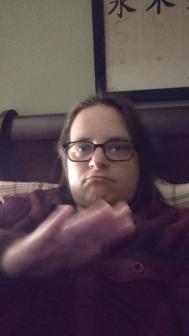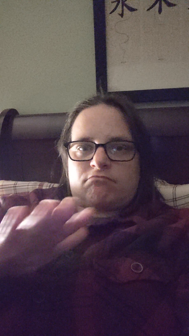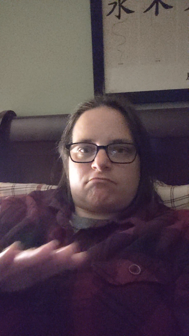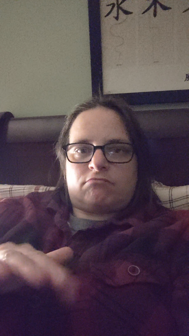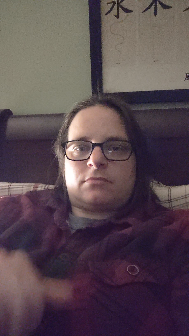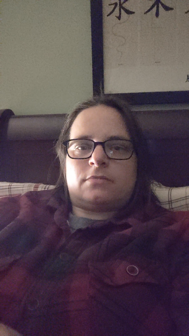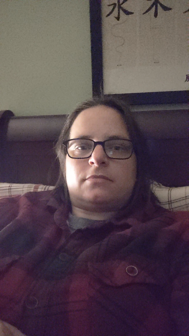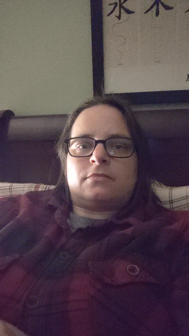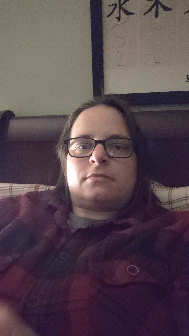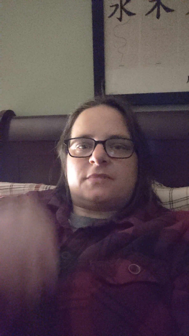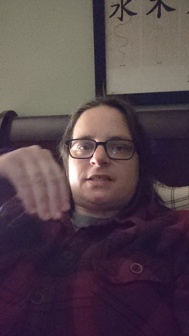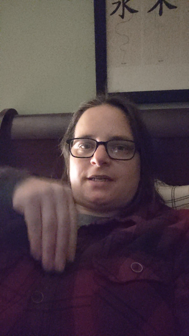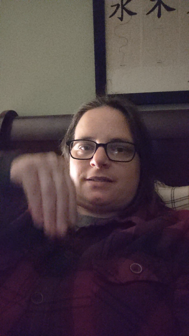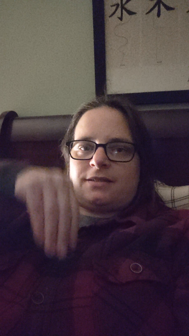inside